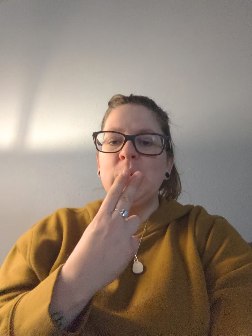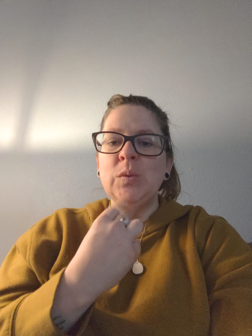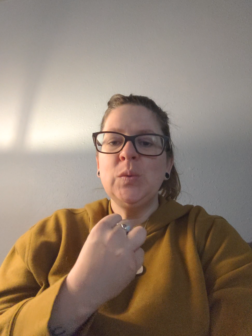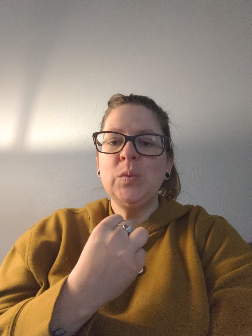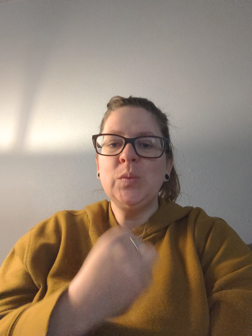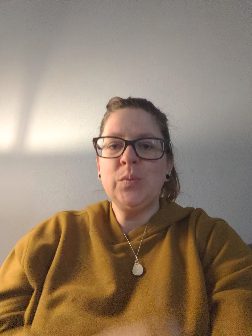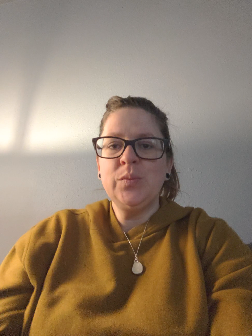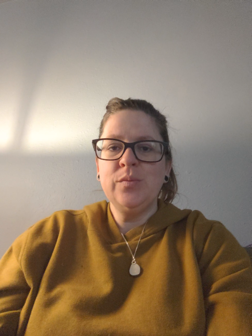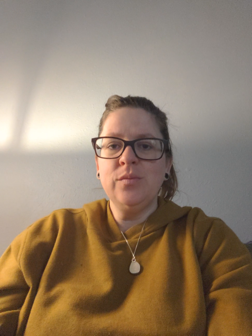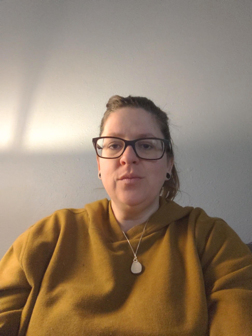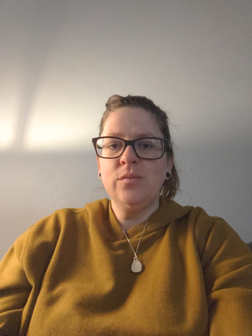cute